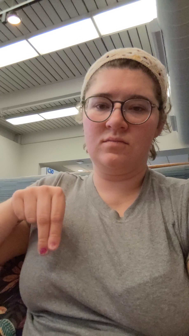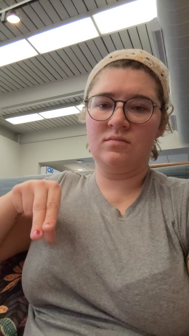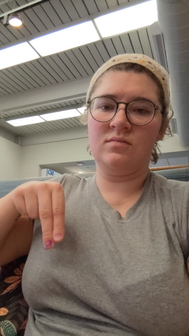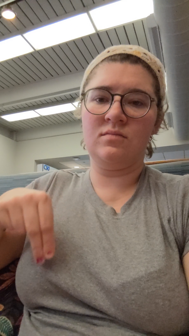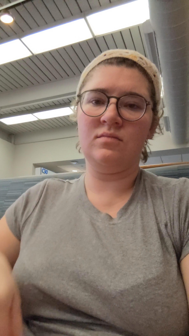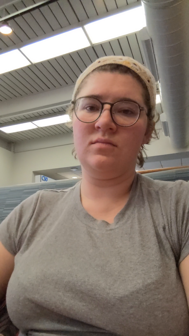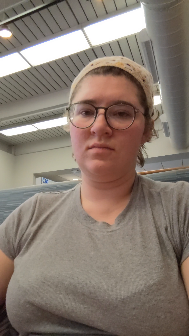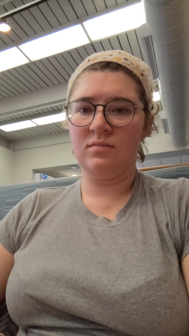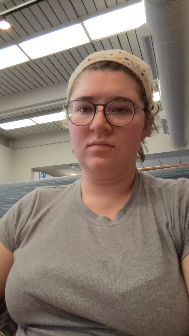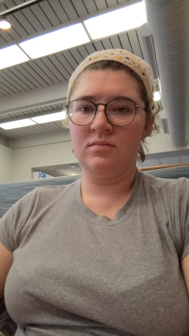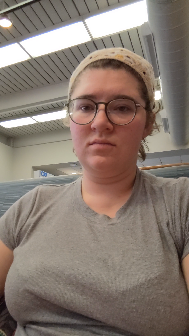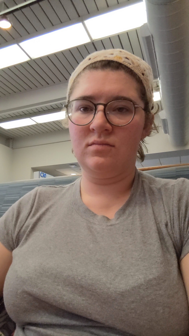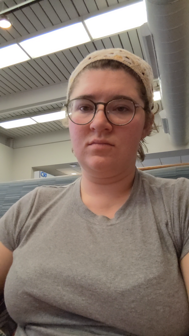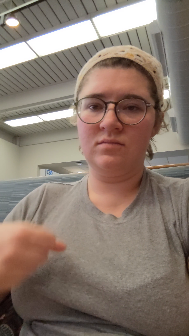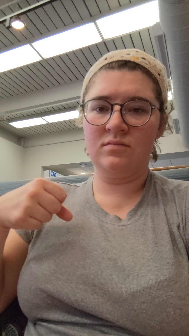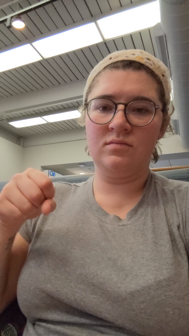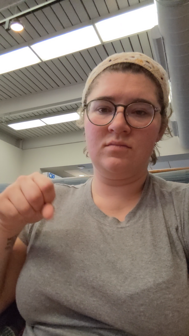motorcycle